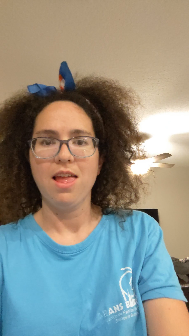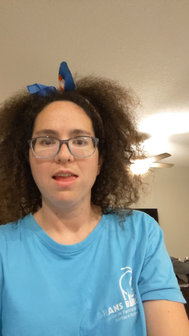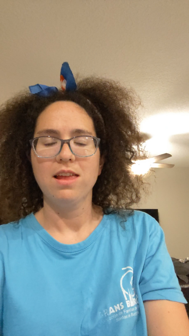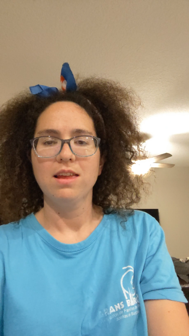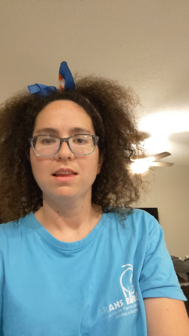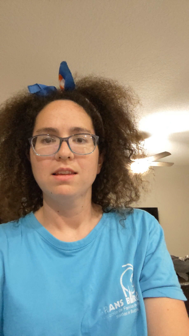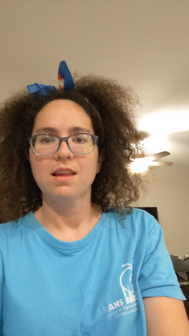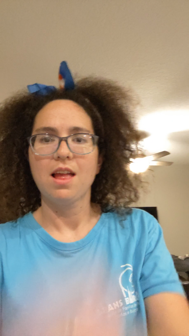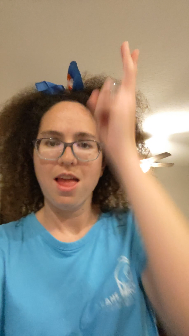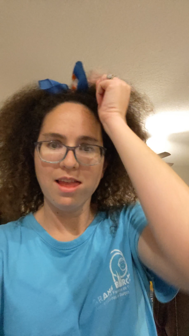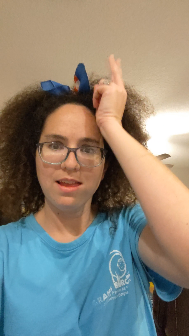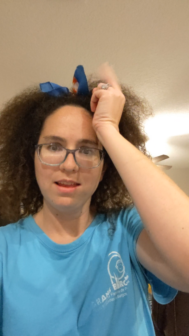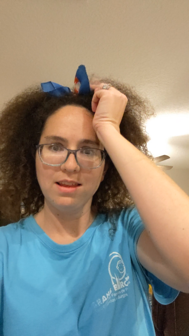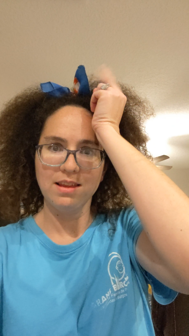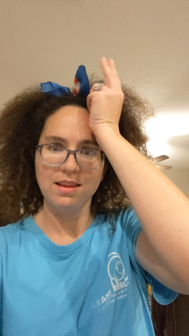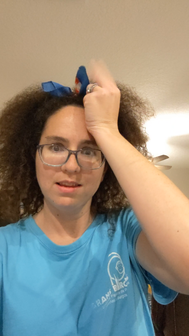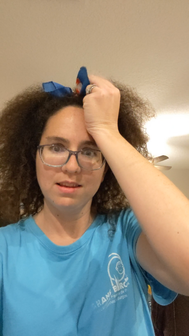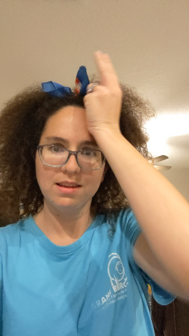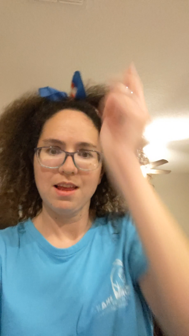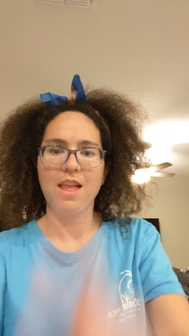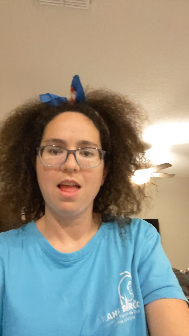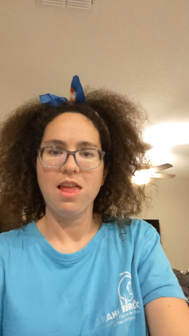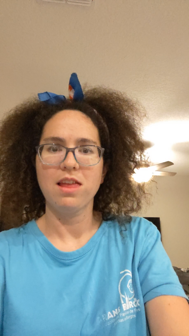rabbit